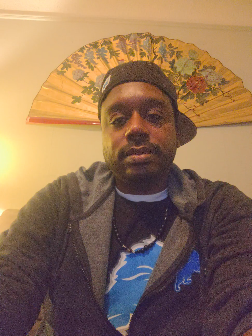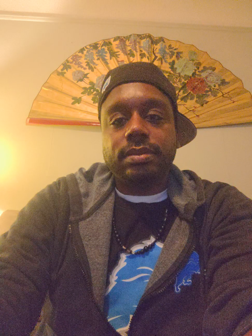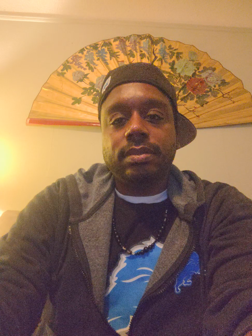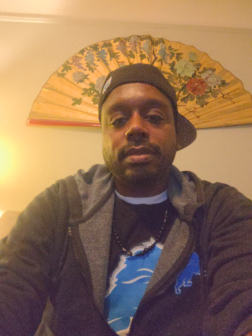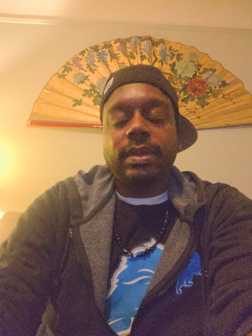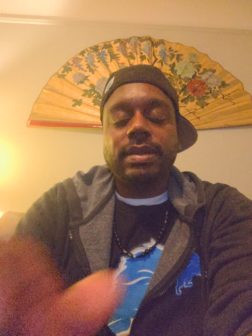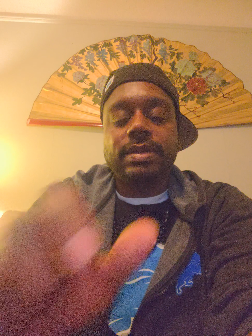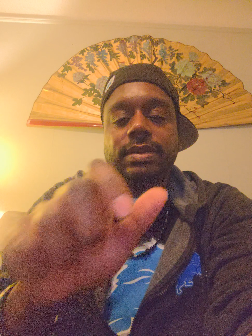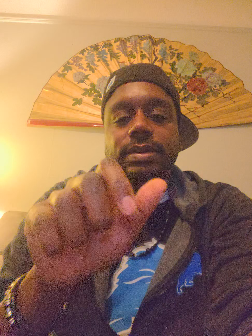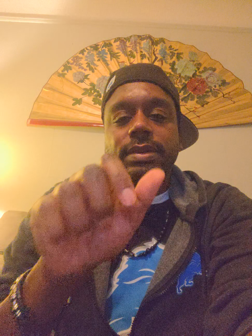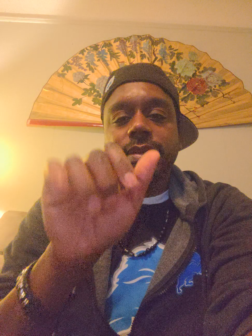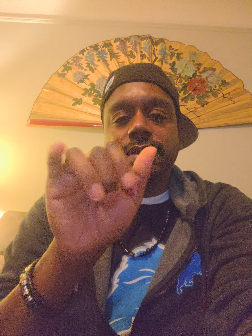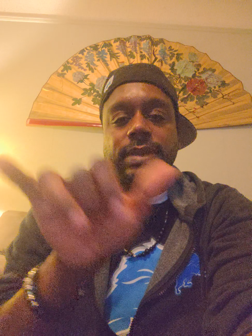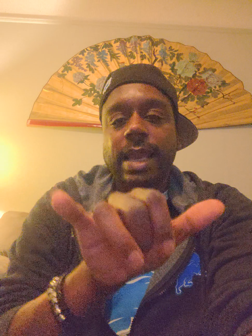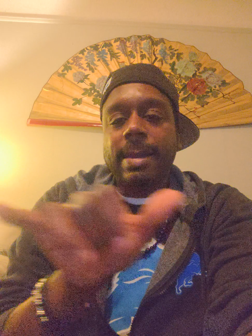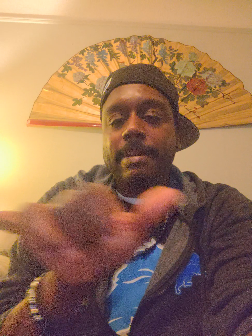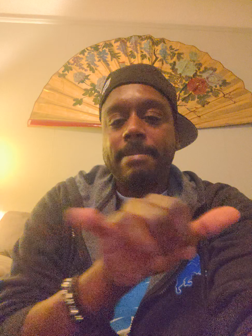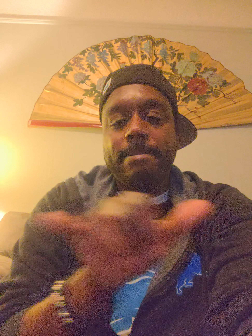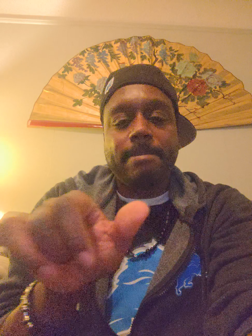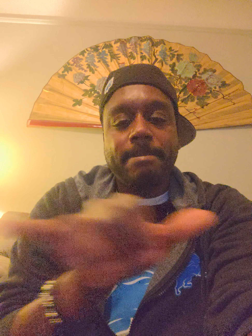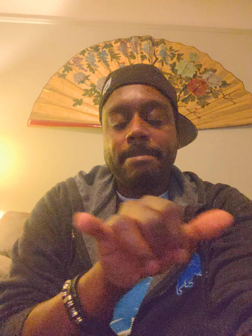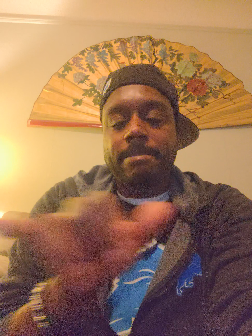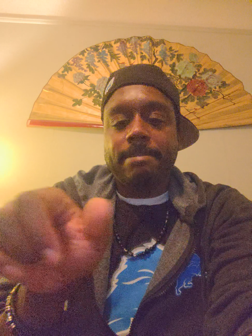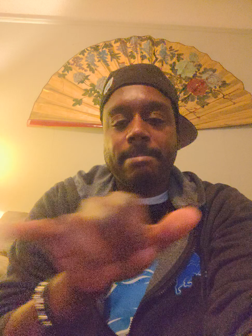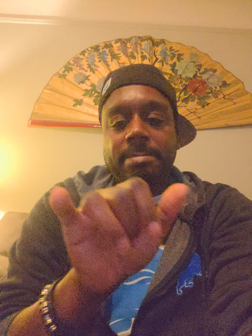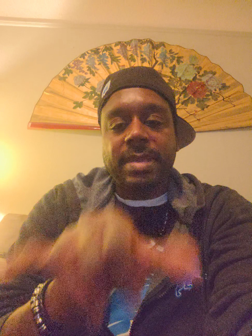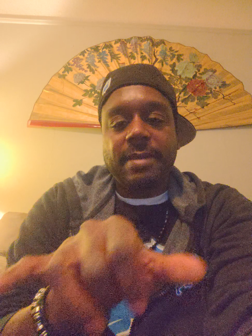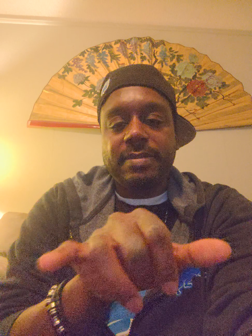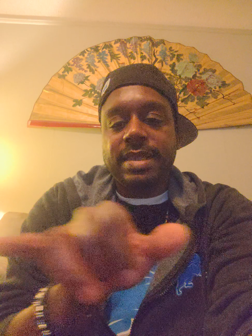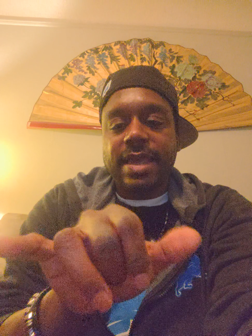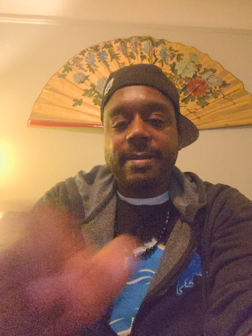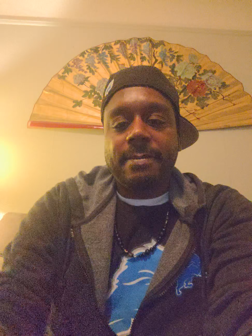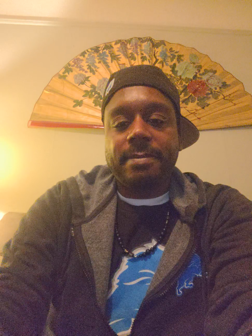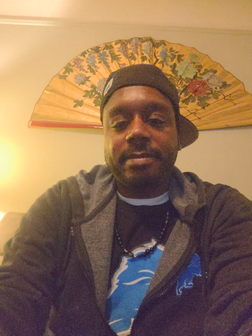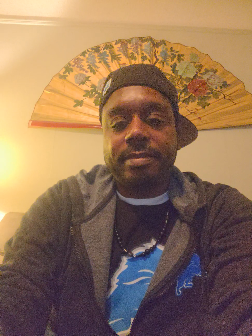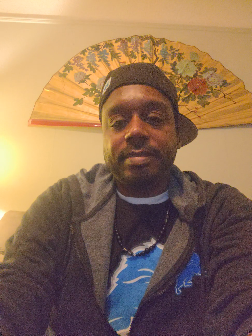same